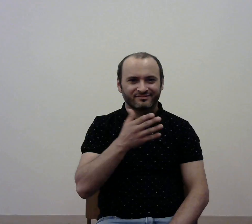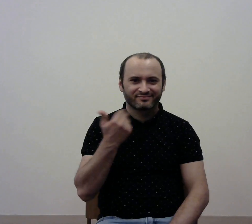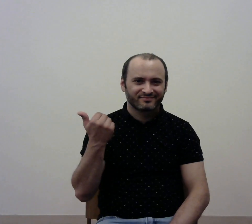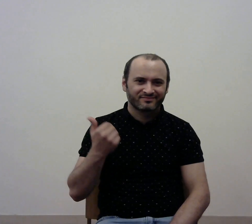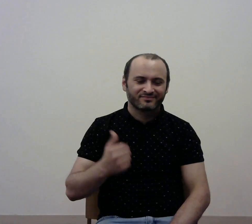yox